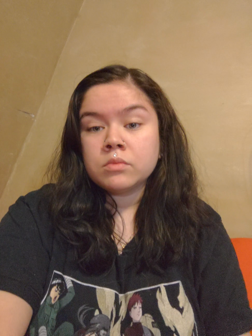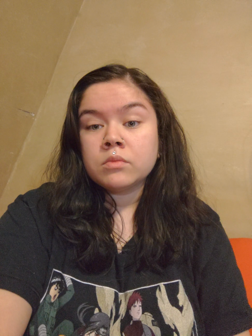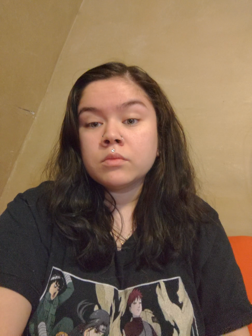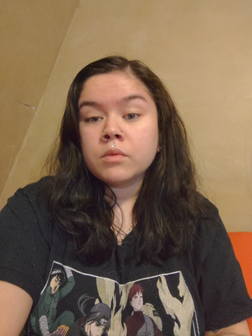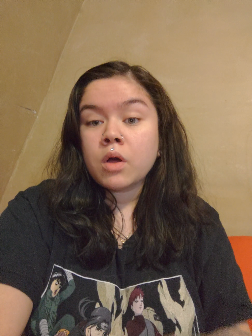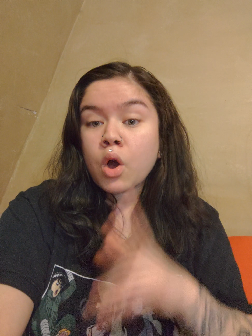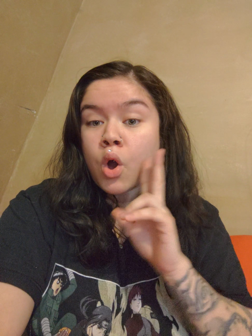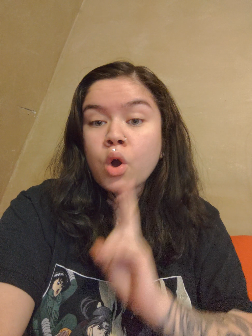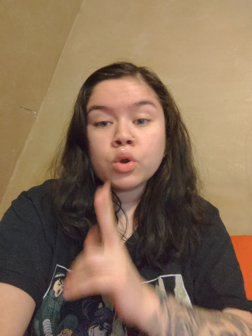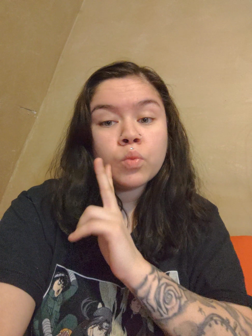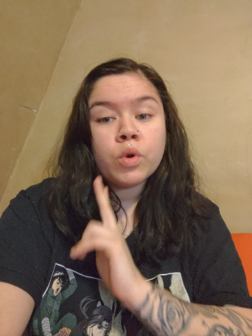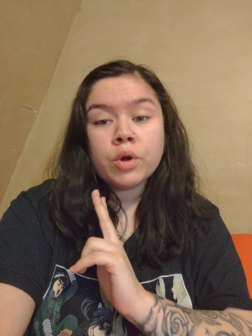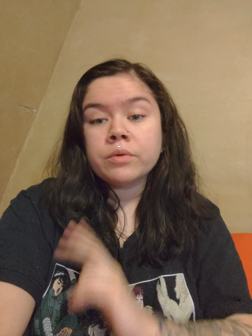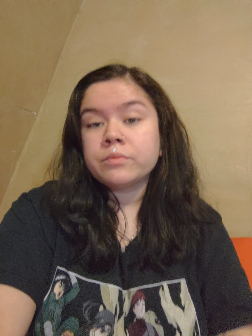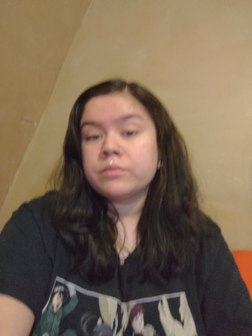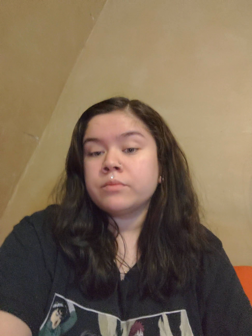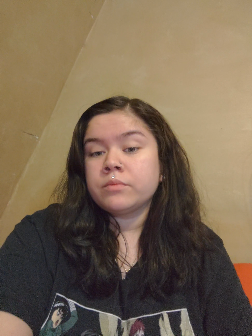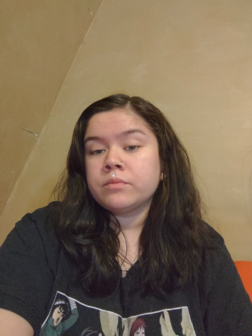underwear